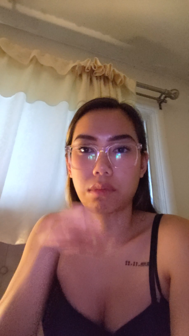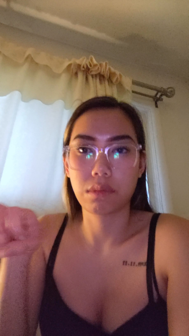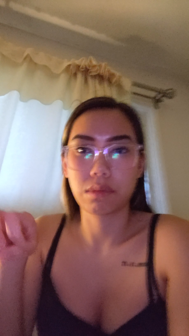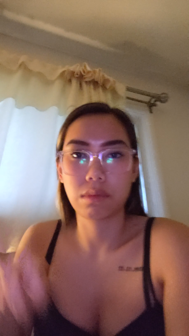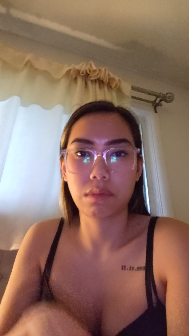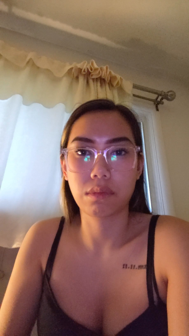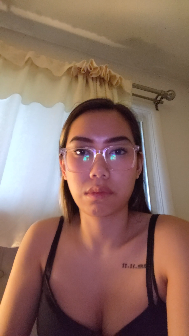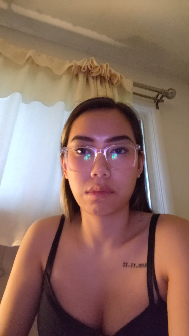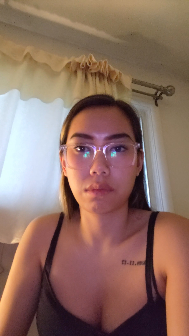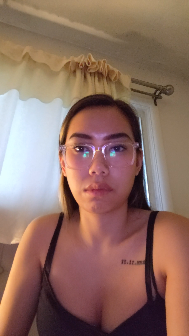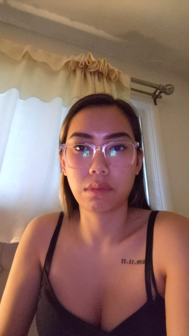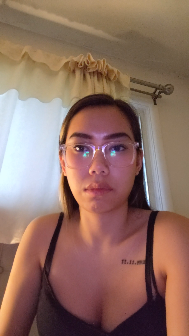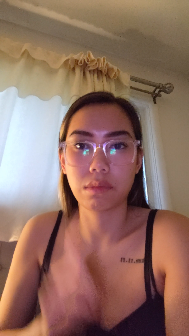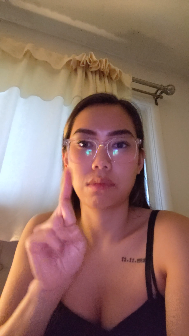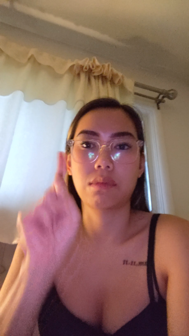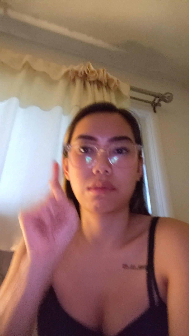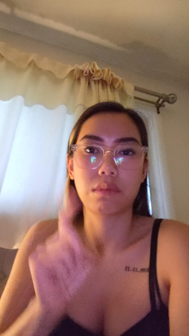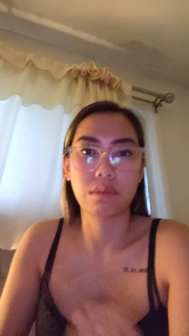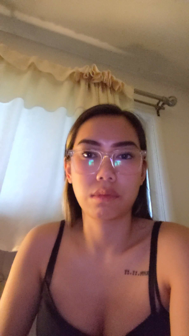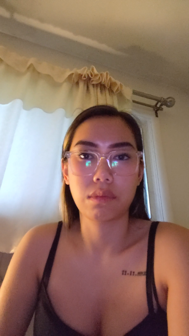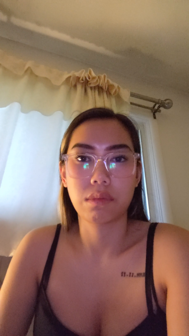bump